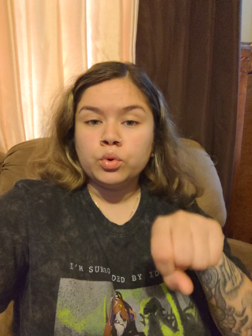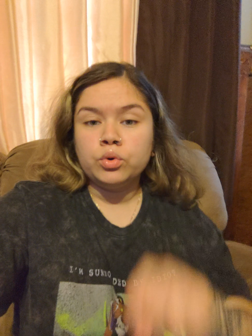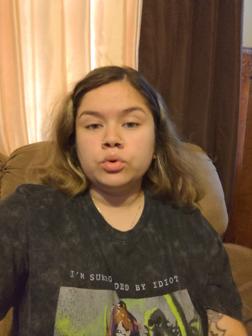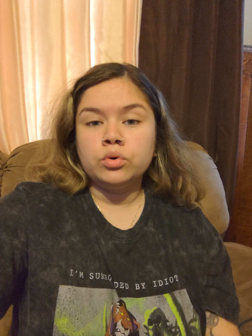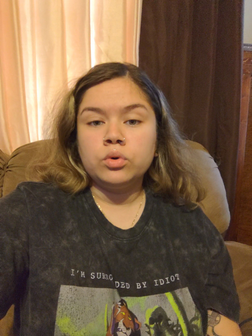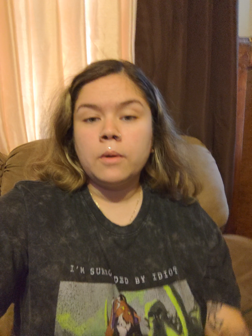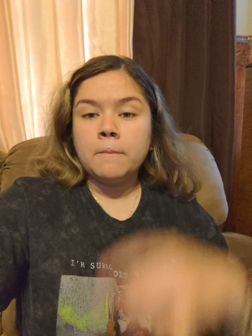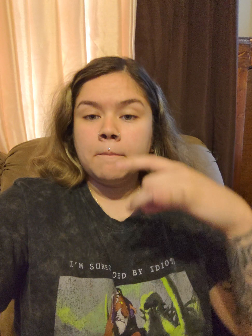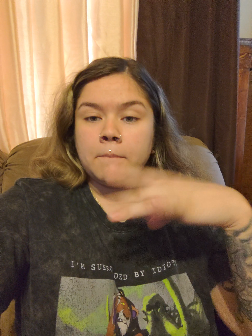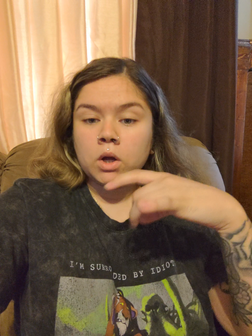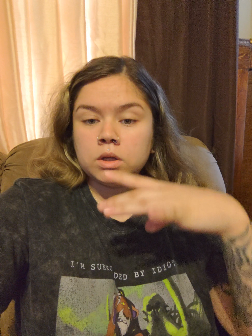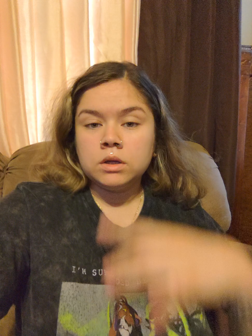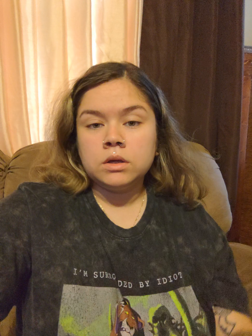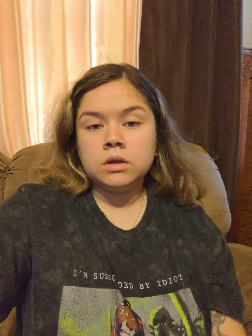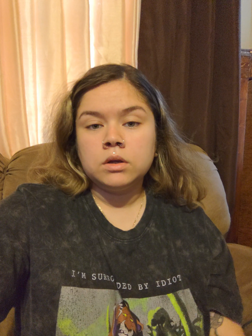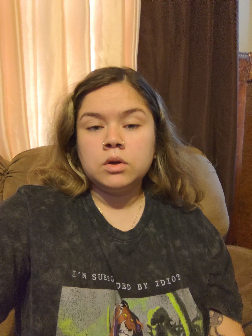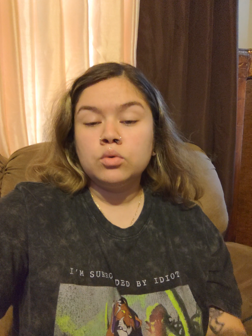pumpkin